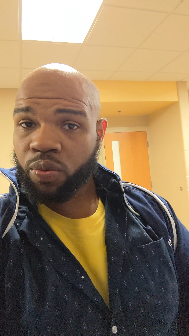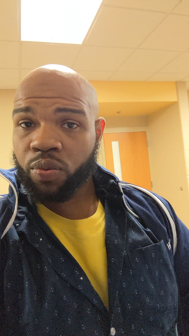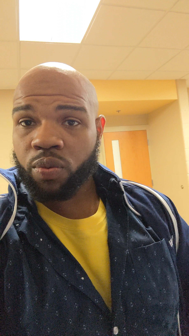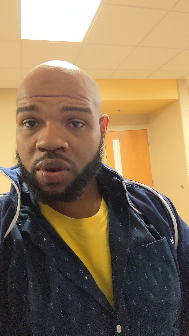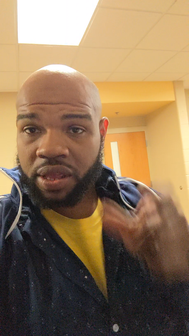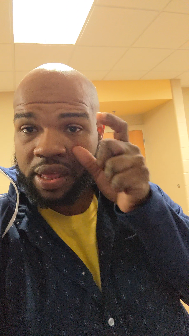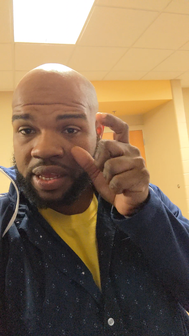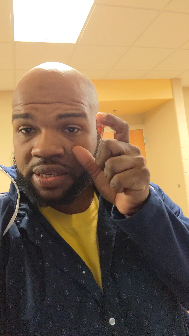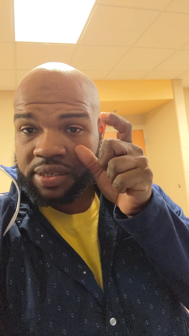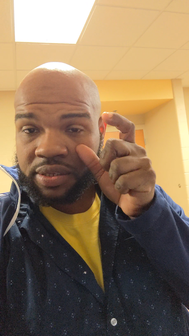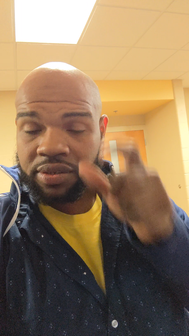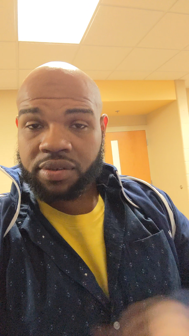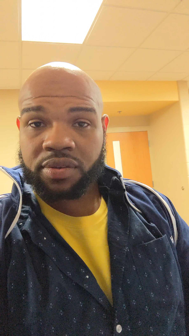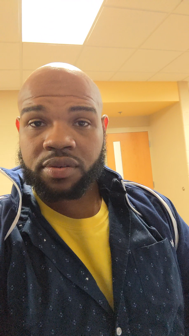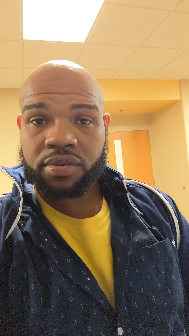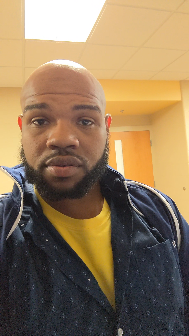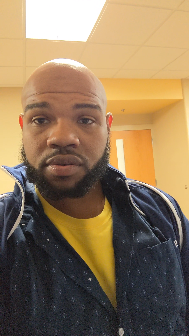glasses